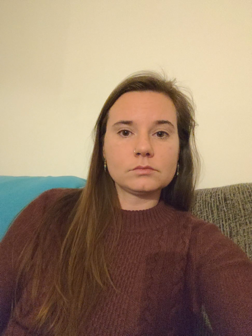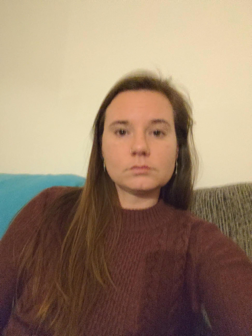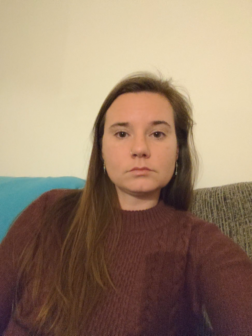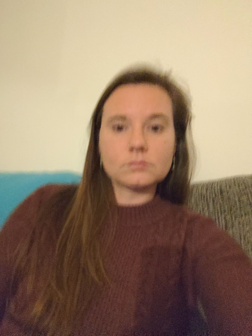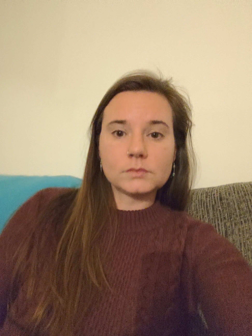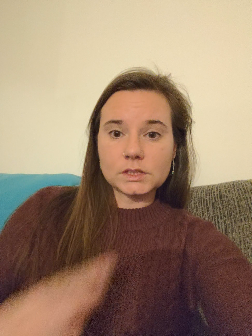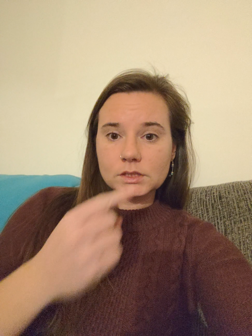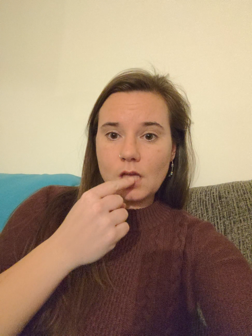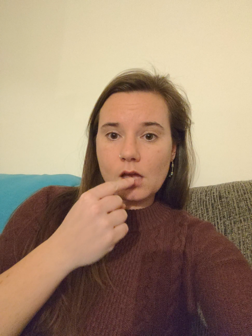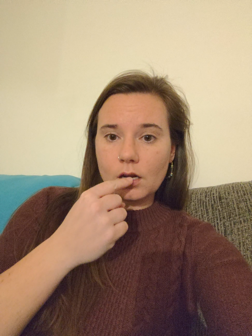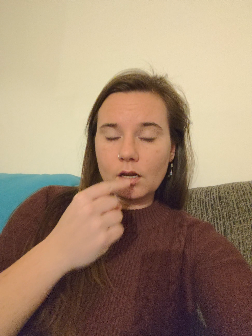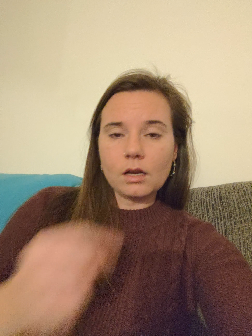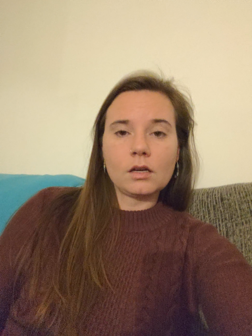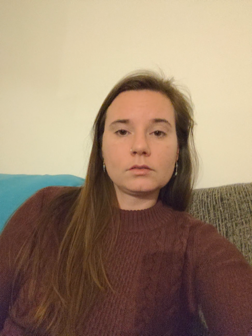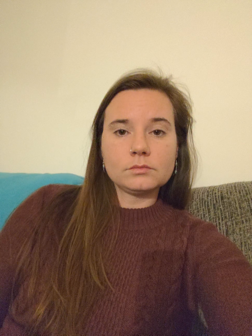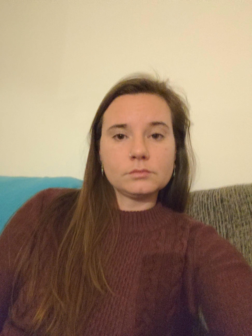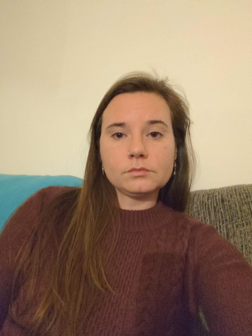tongue